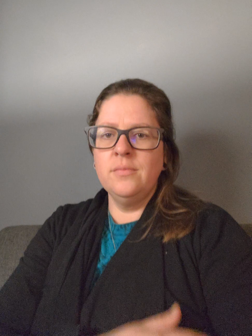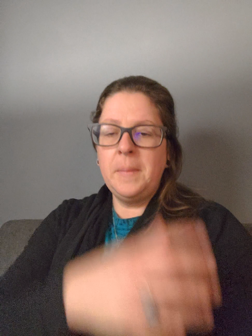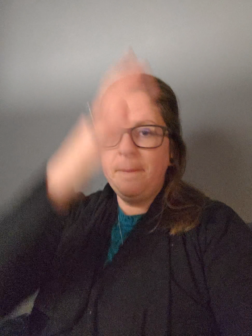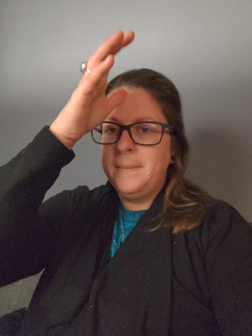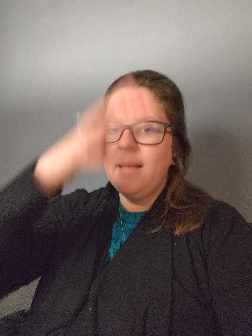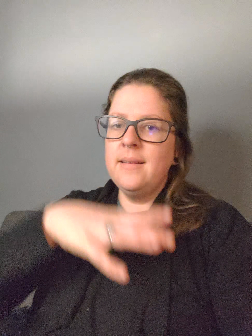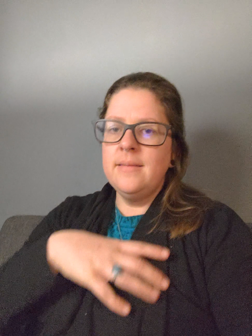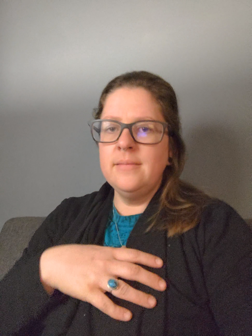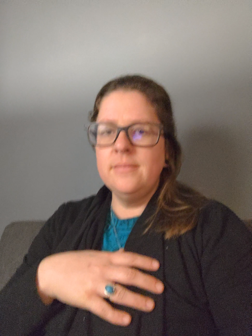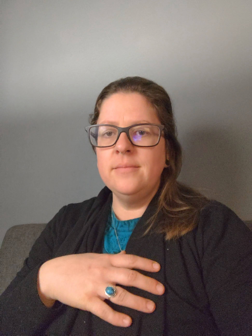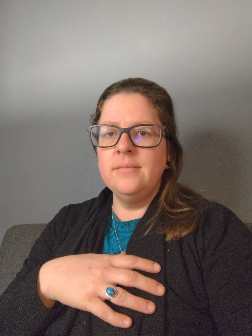man